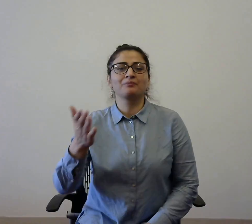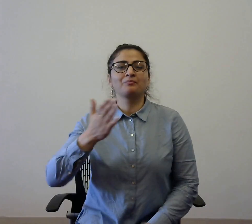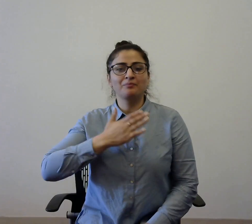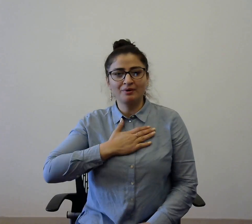mən